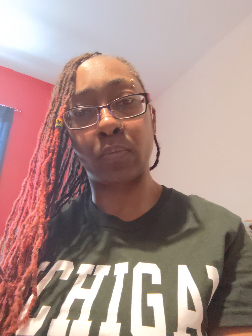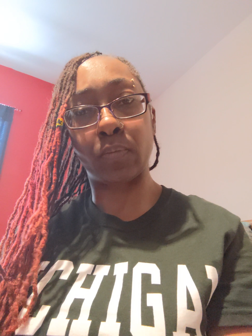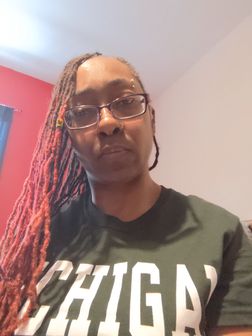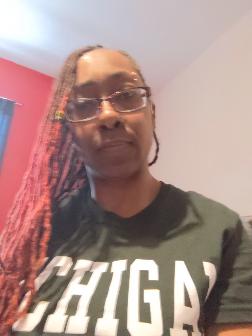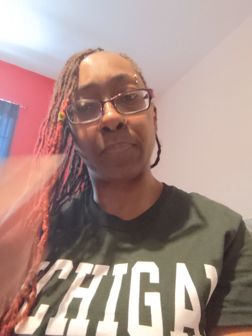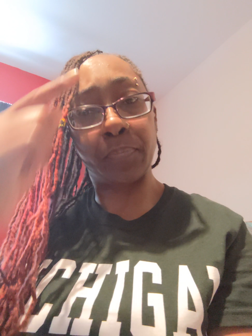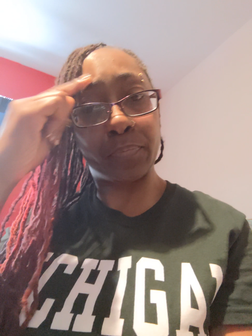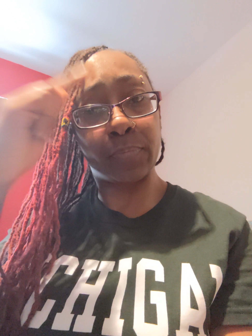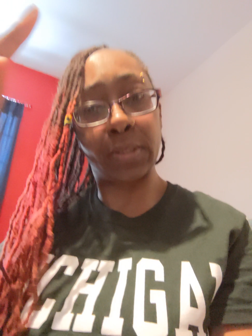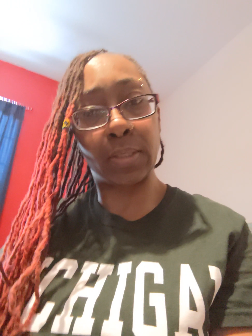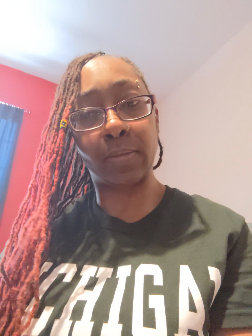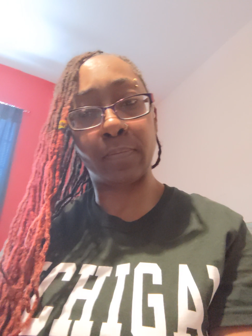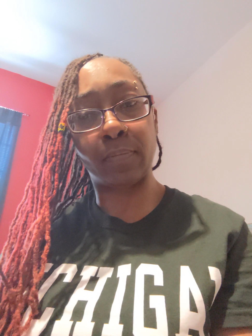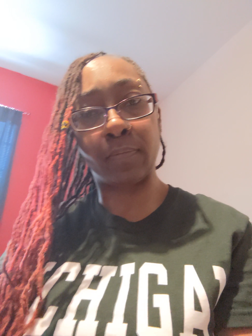penny